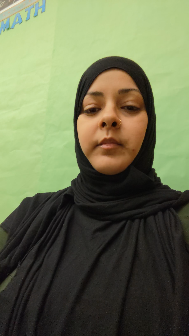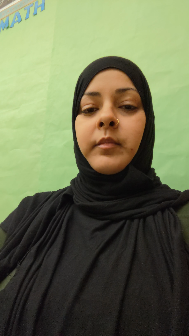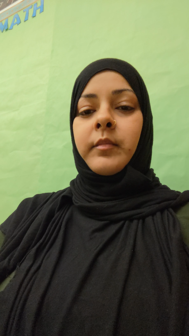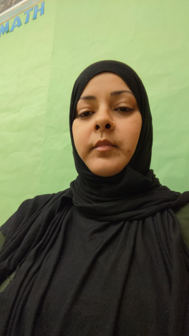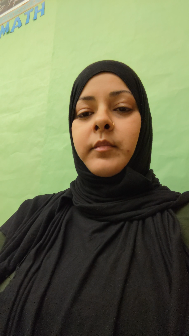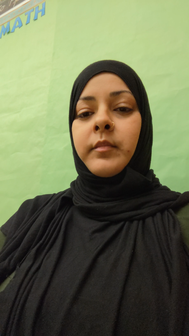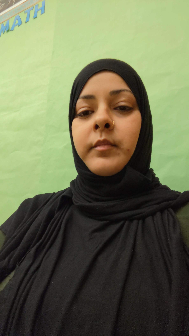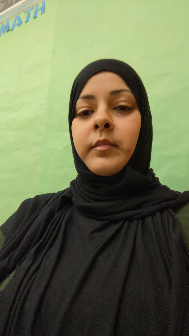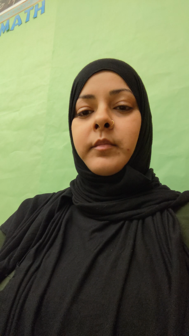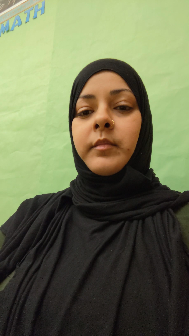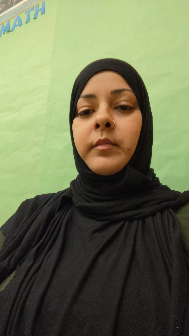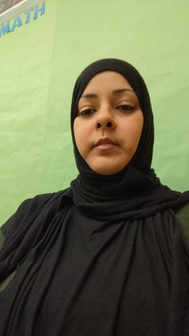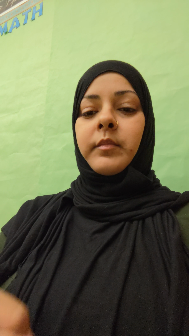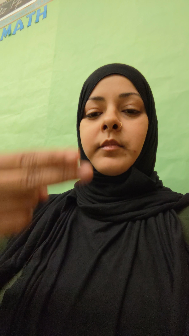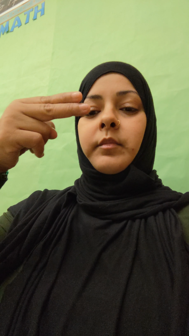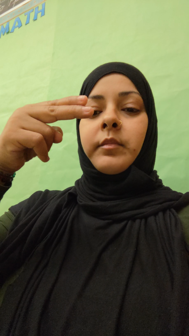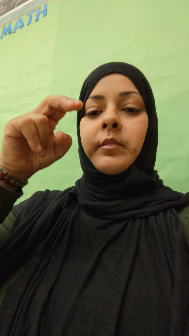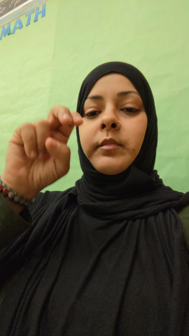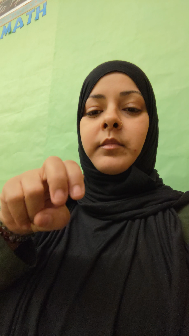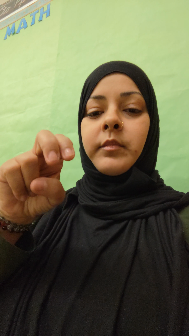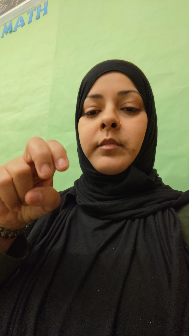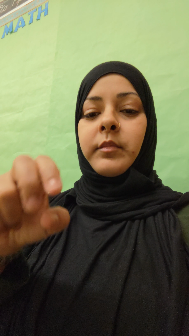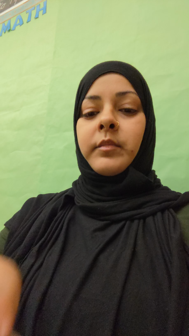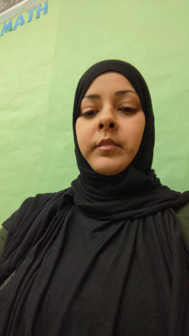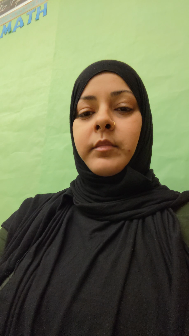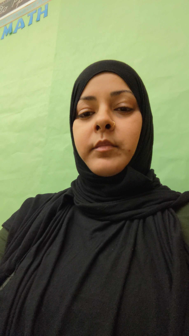high chair